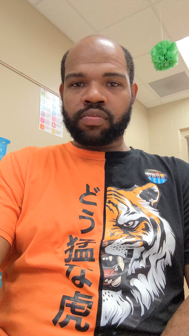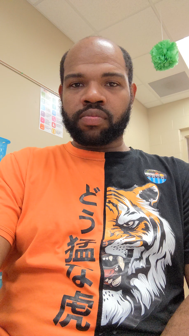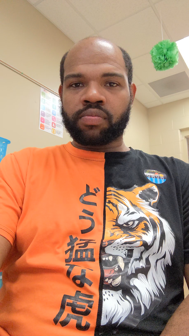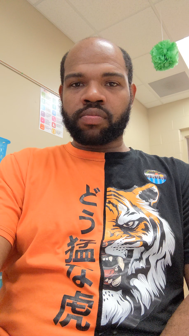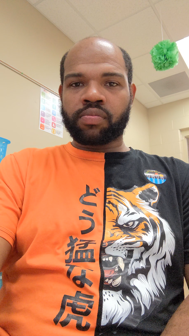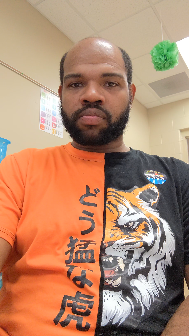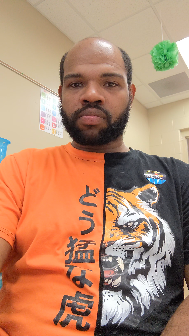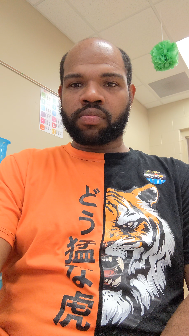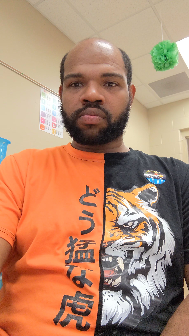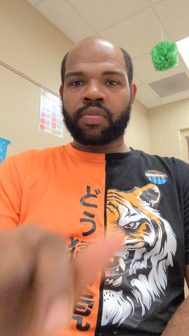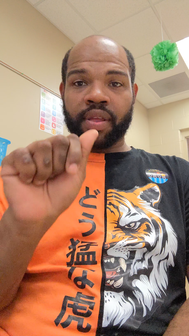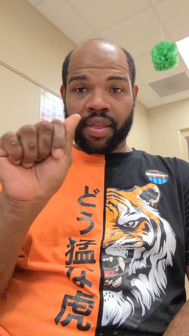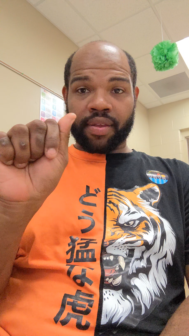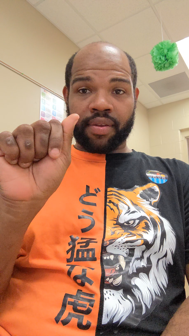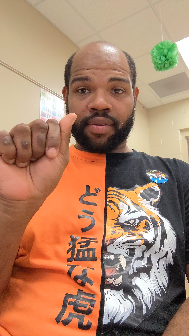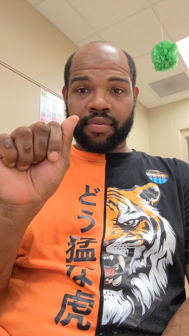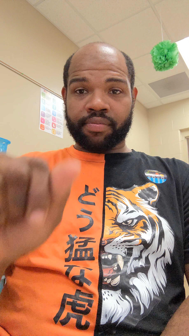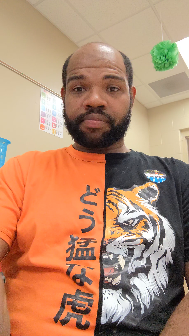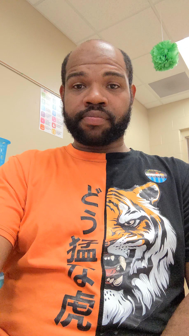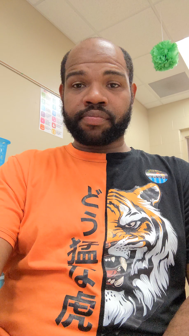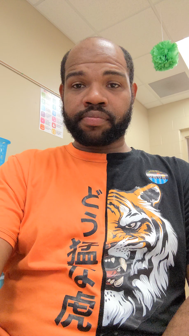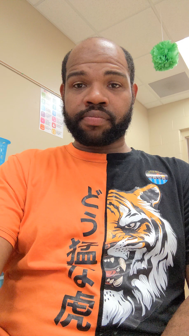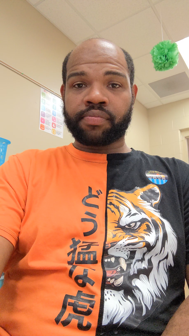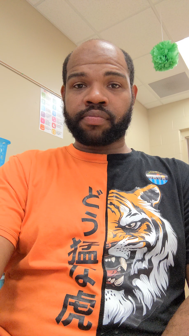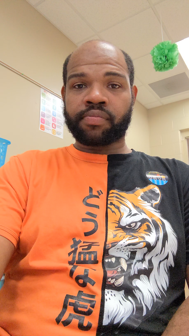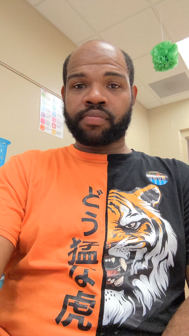a